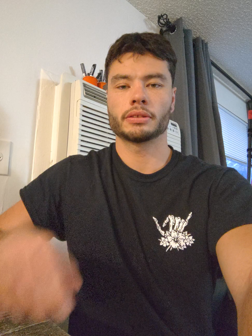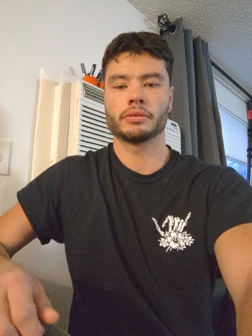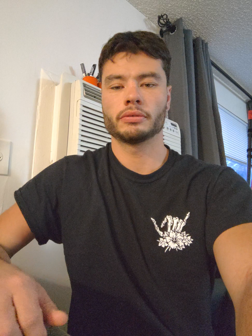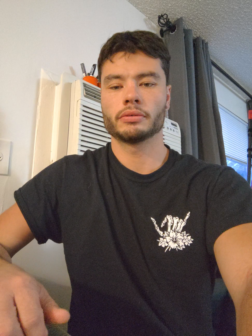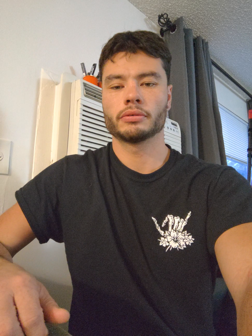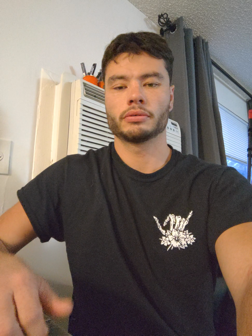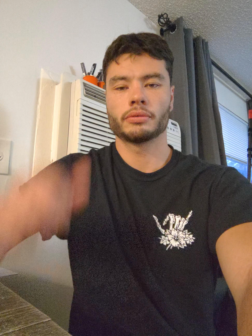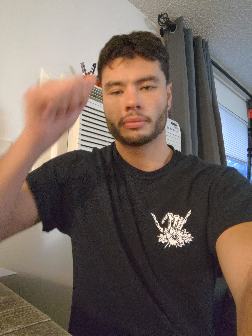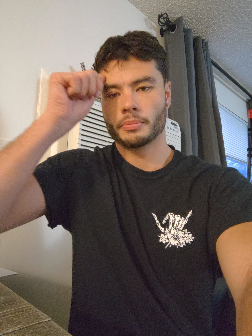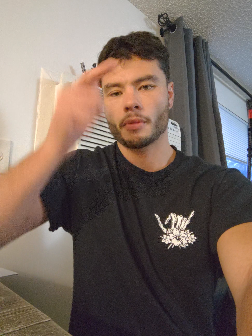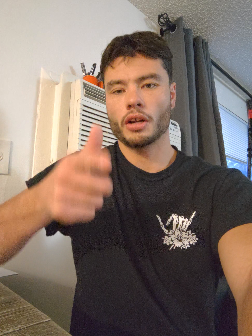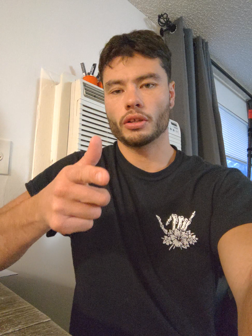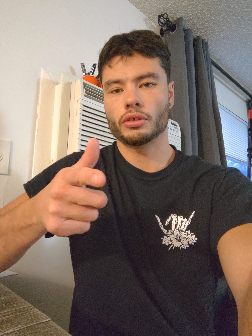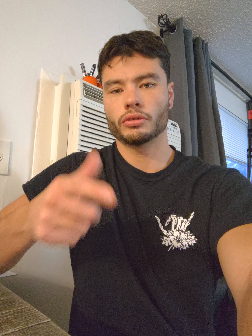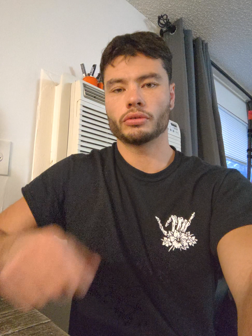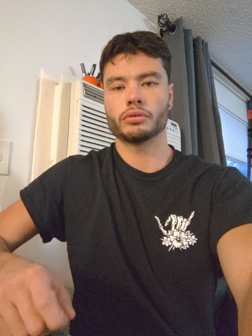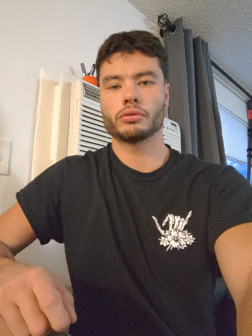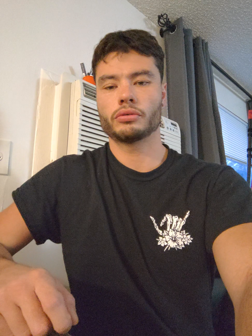brother